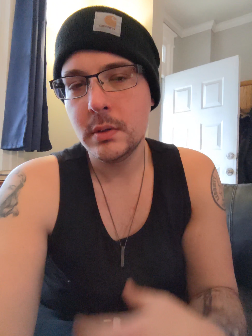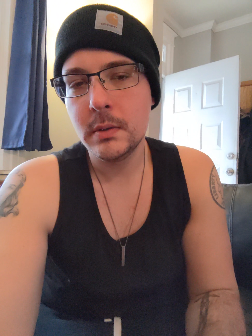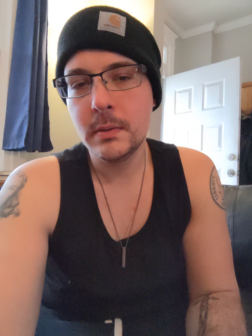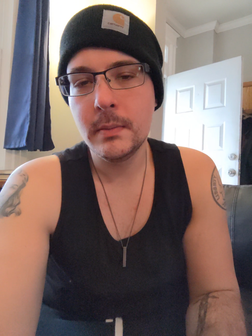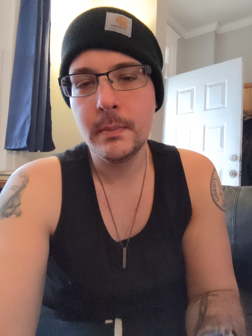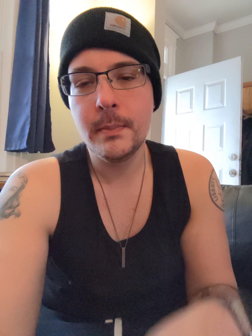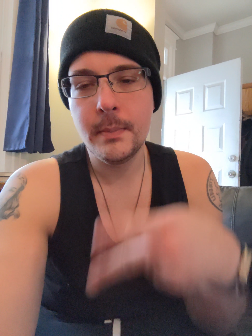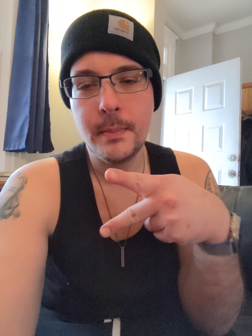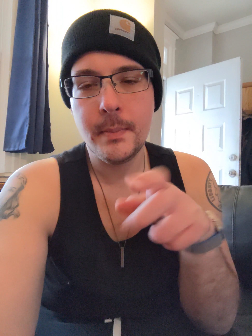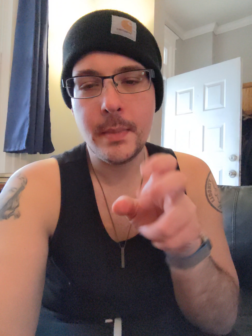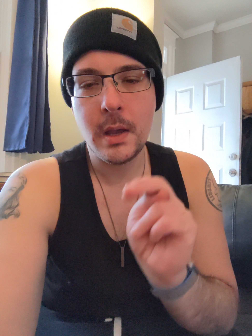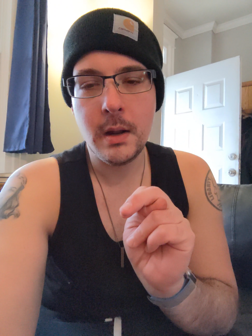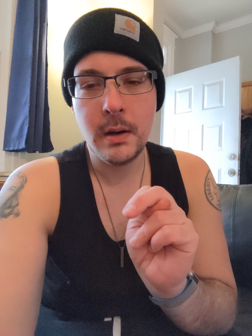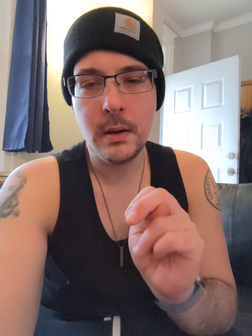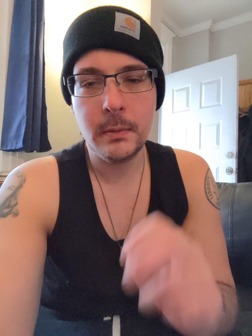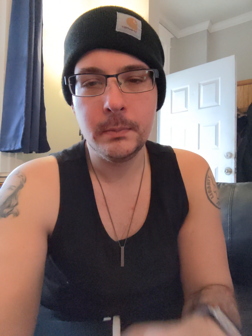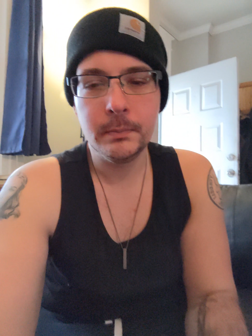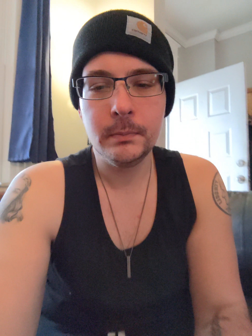pen